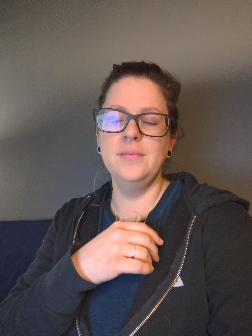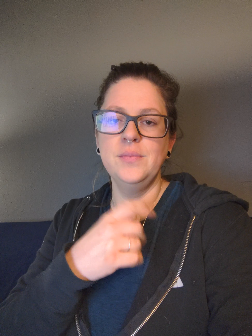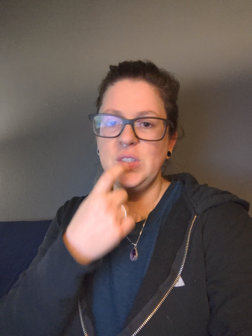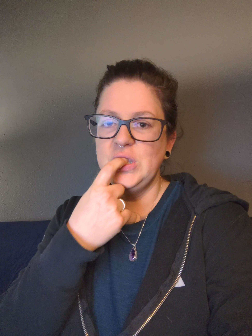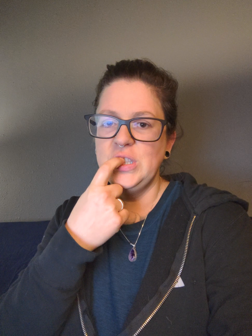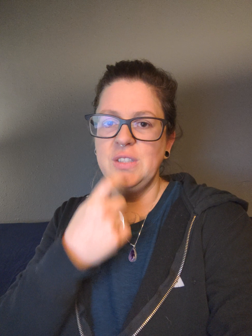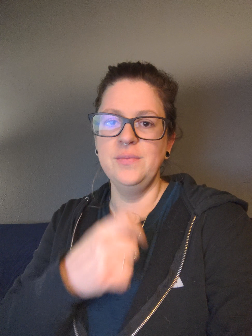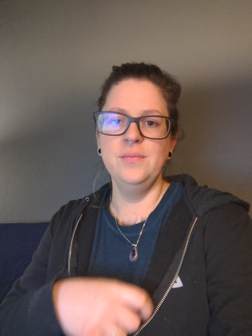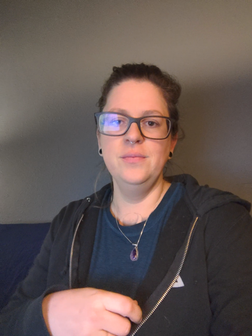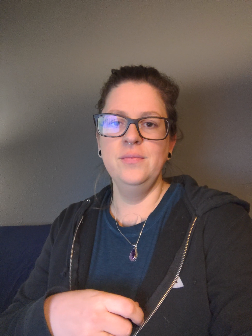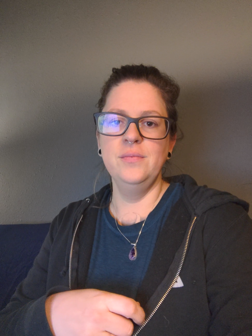tooth